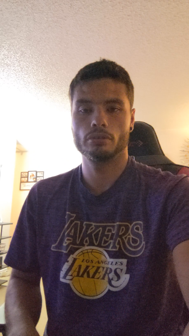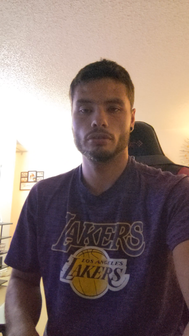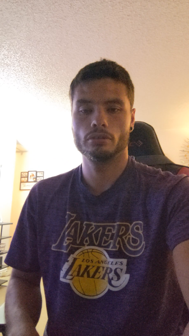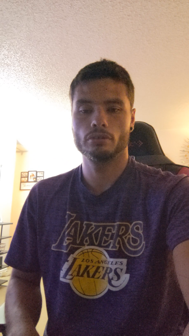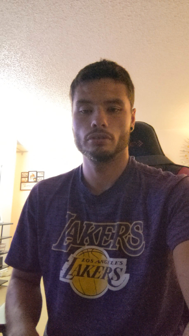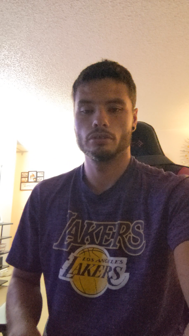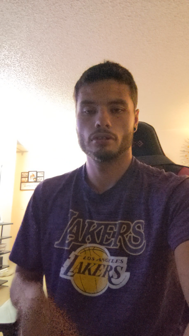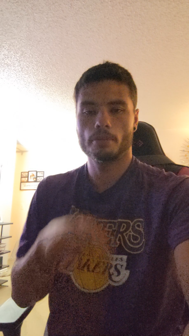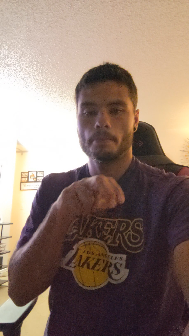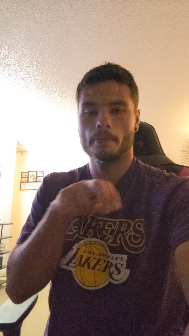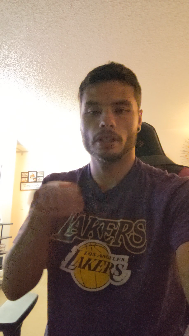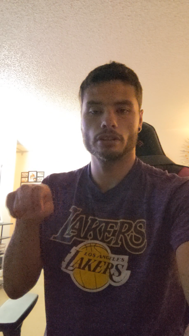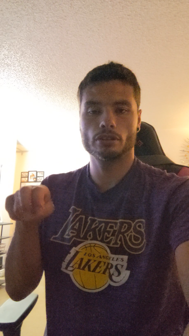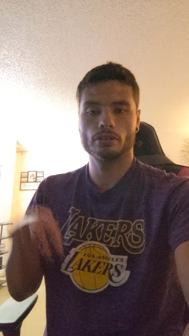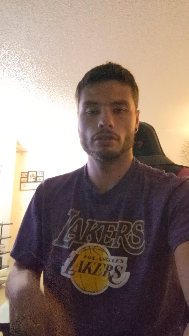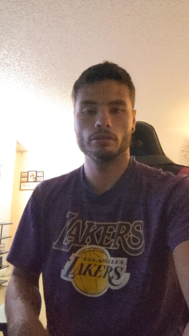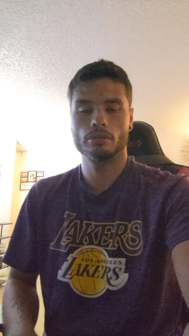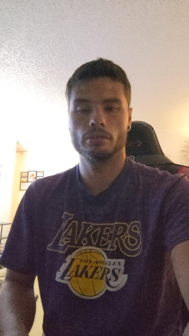bench